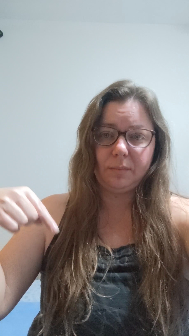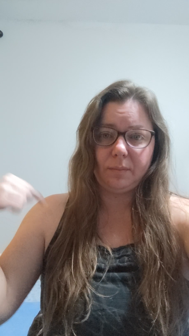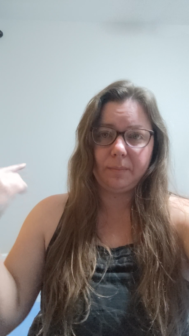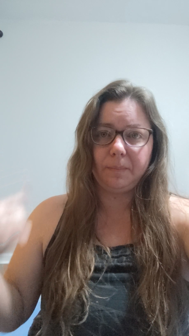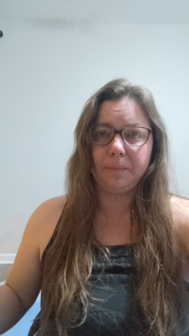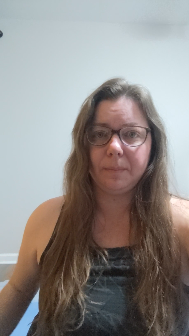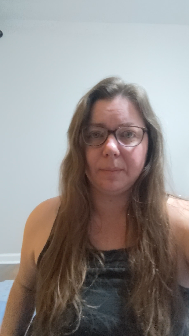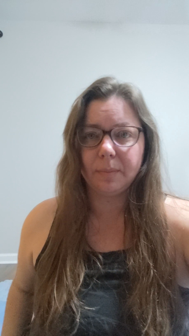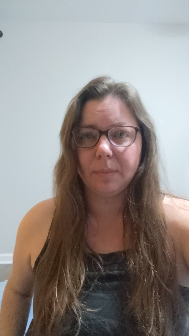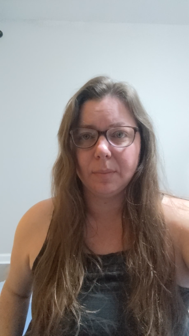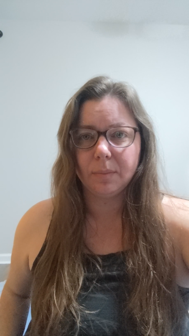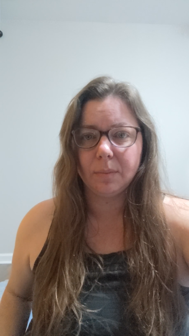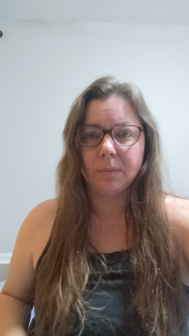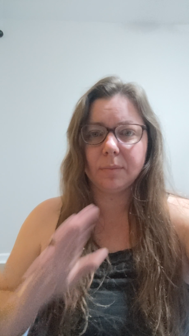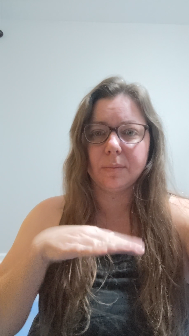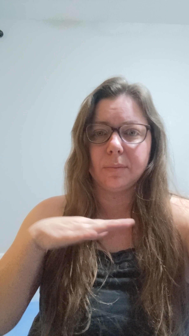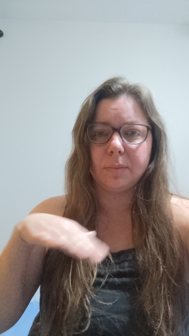children